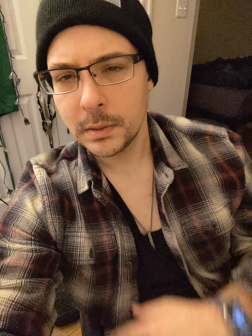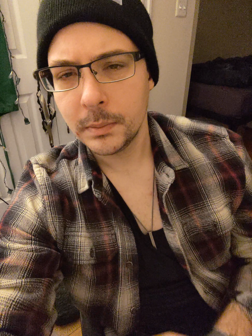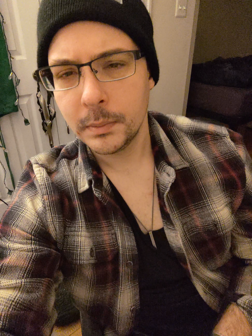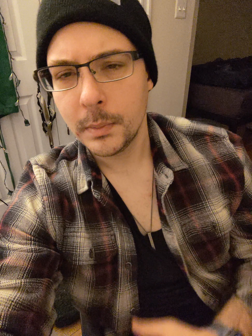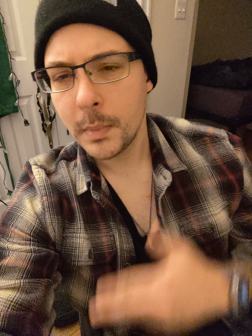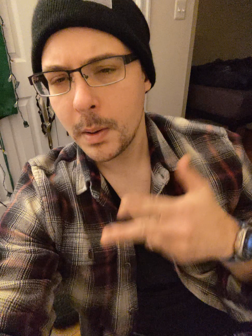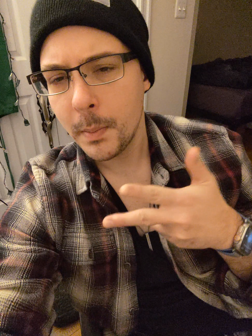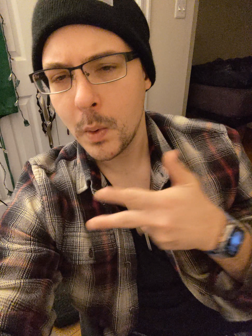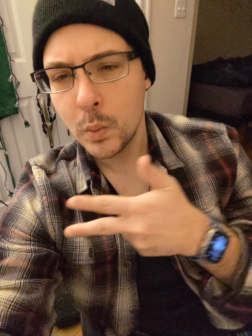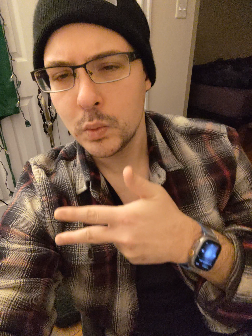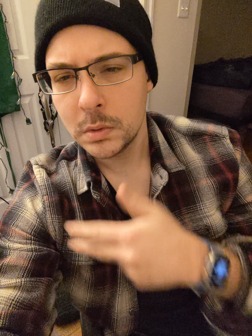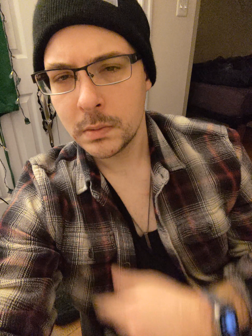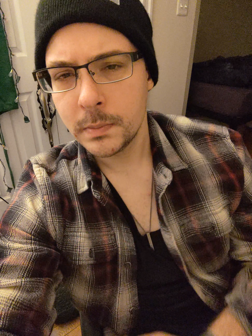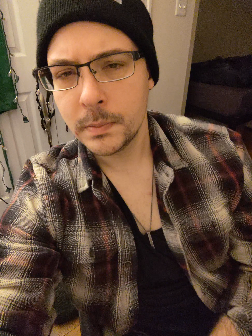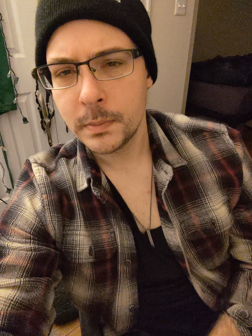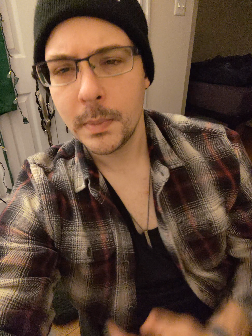boat